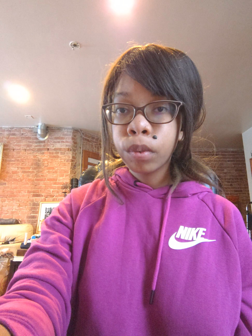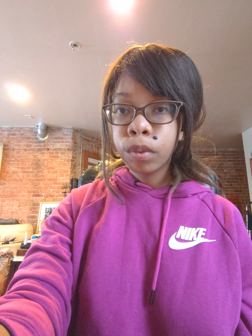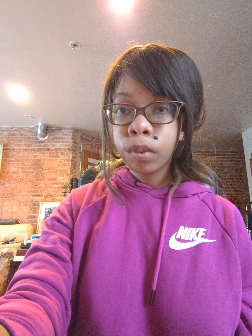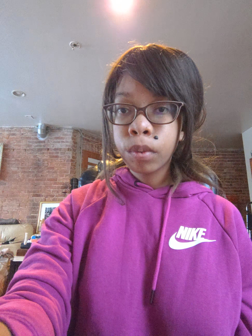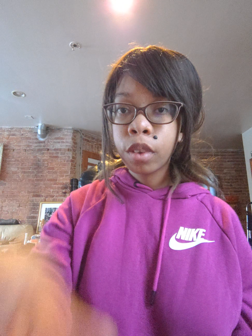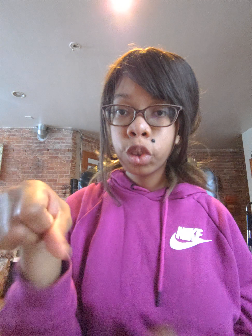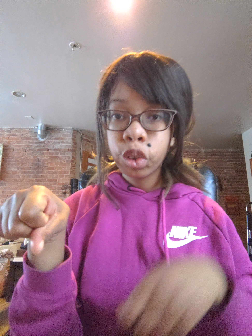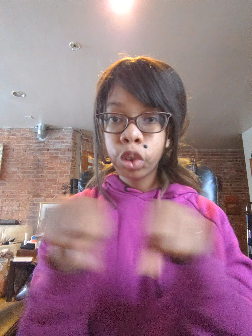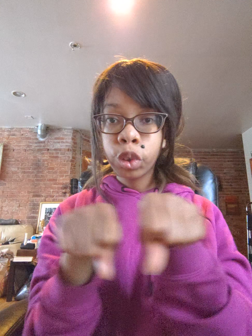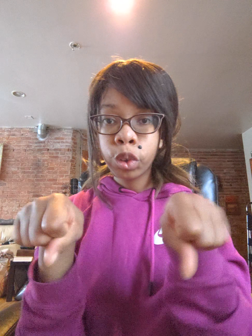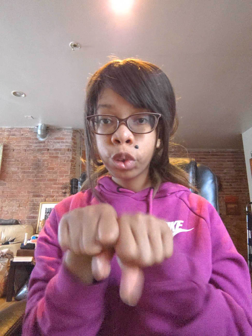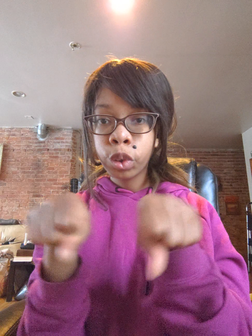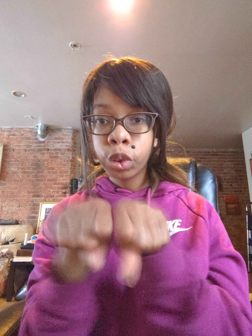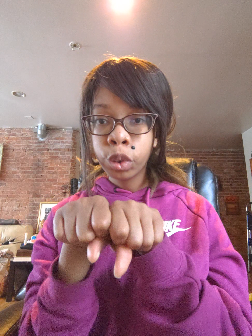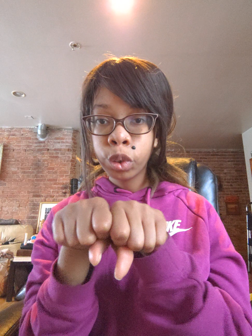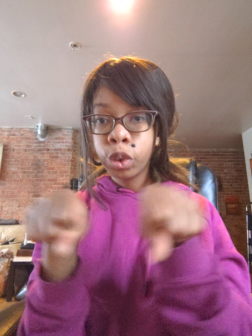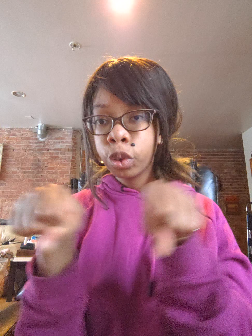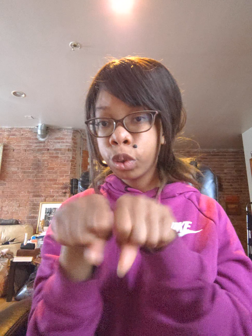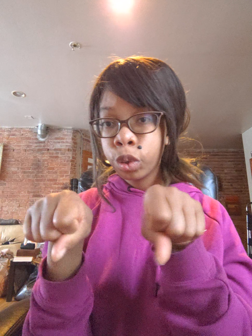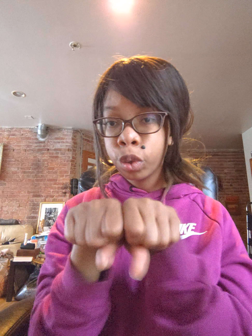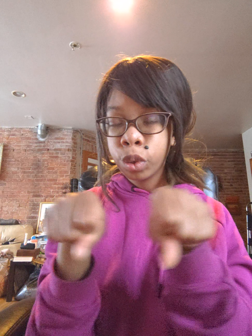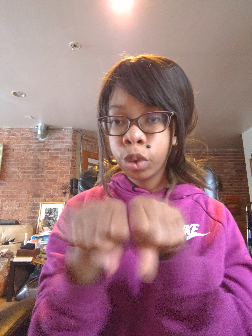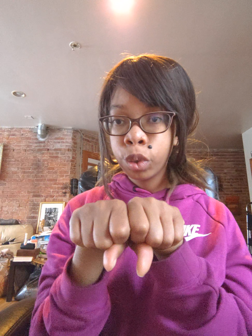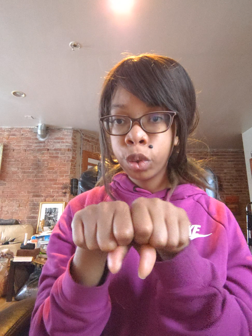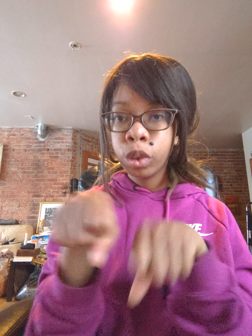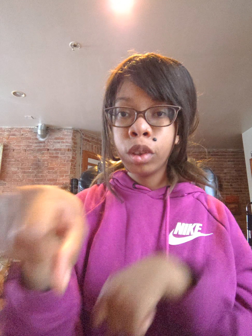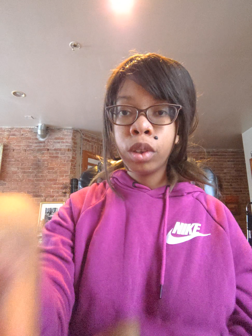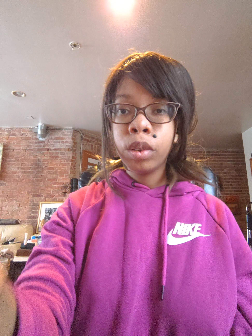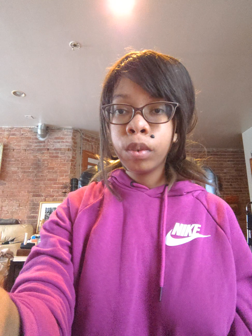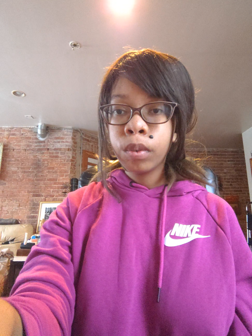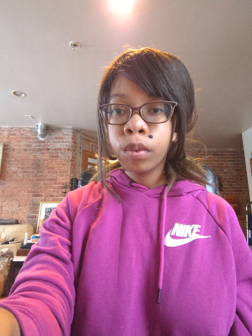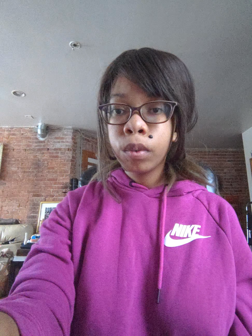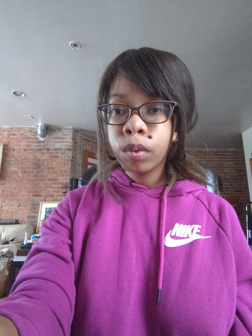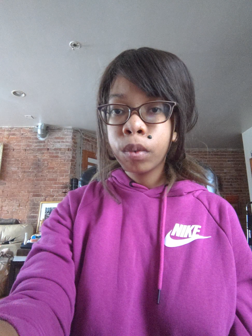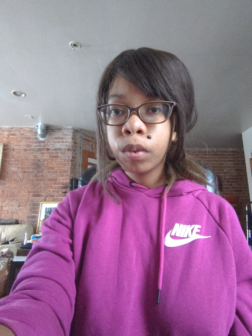shoe